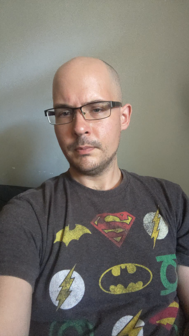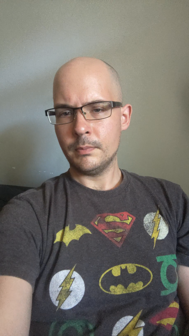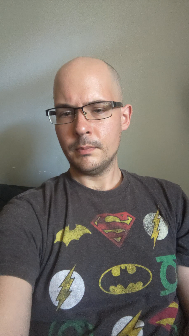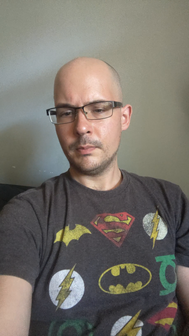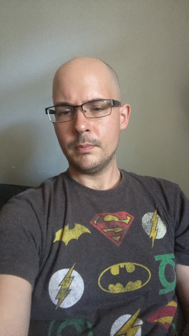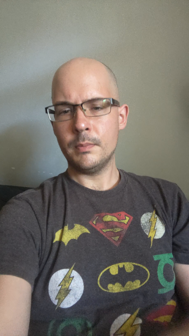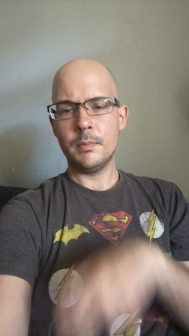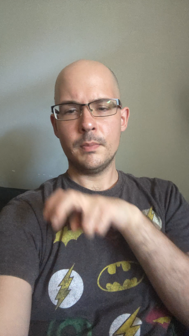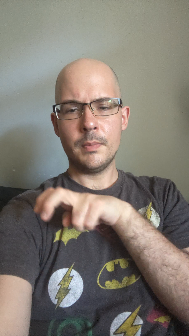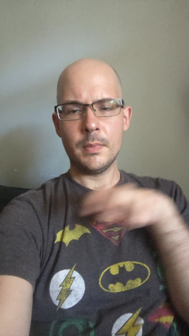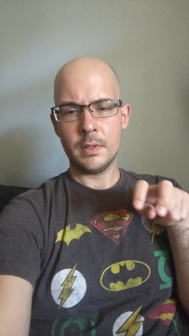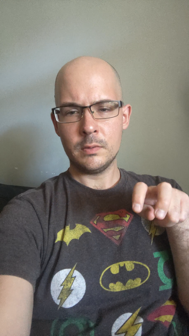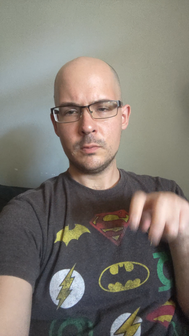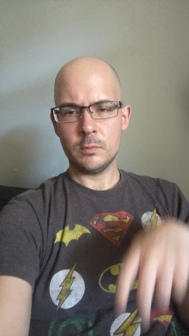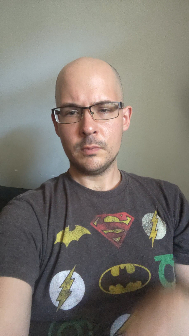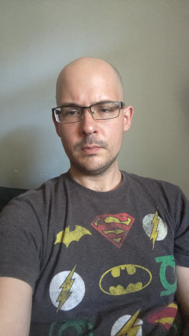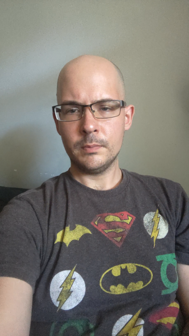bench